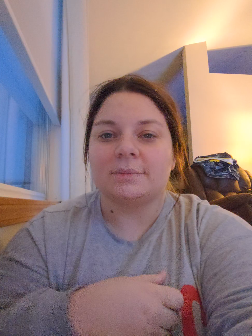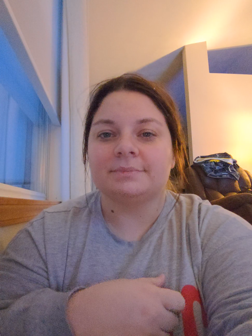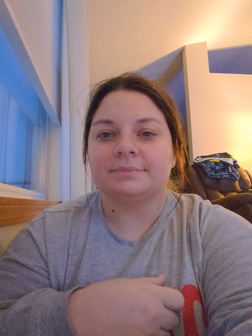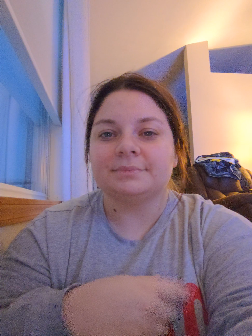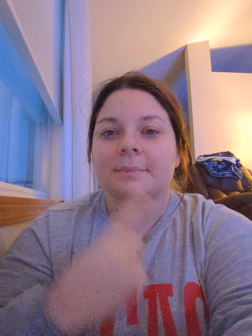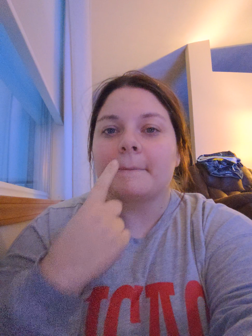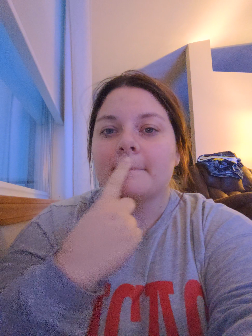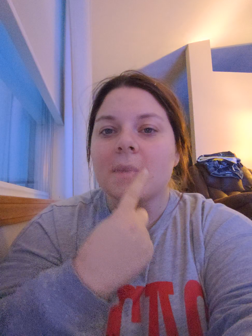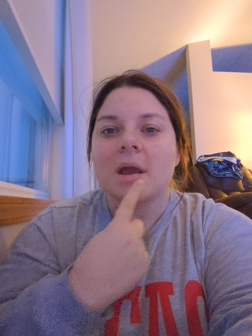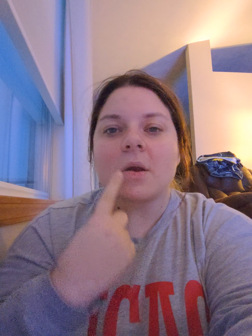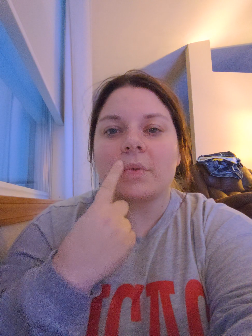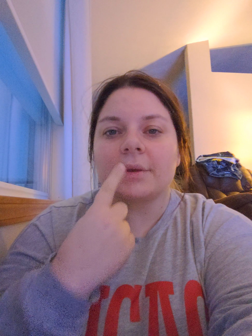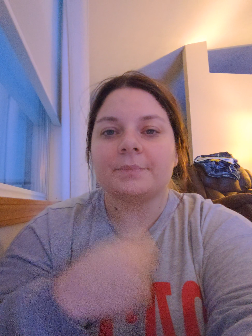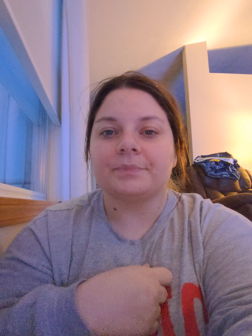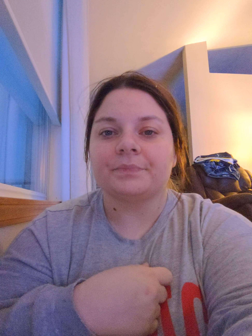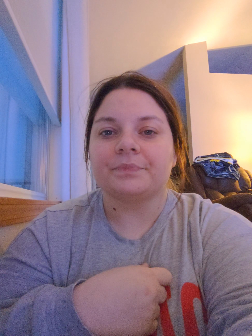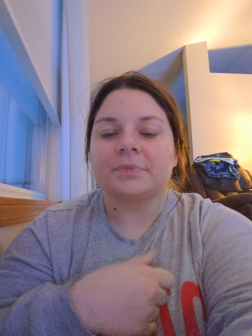mouth